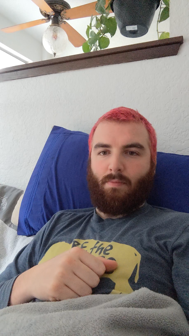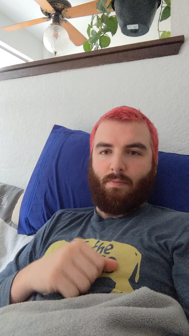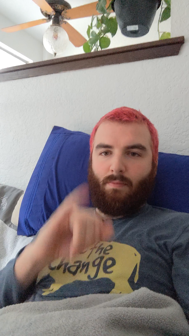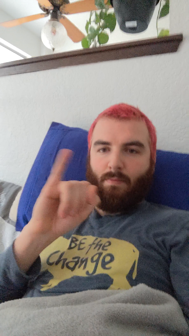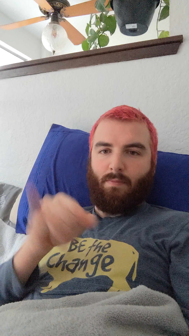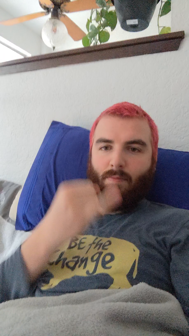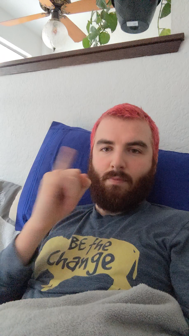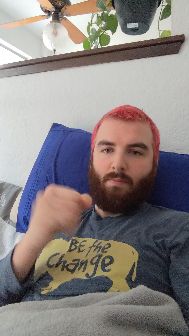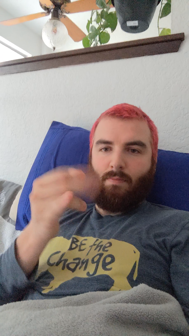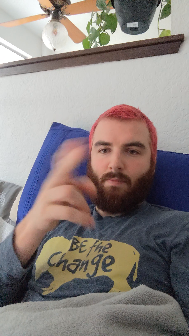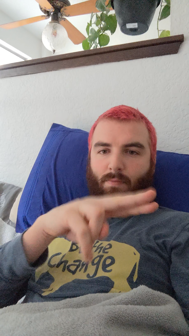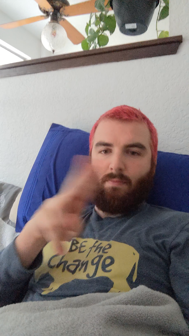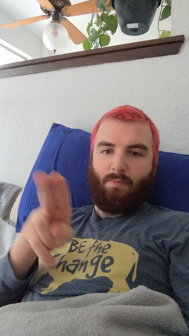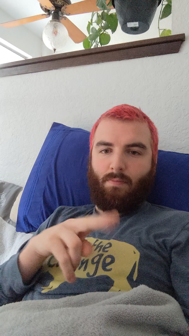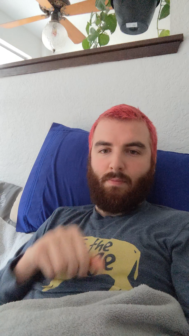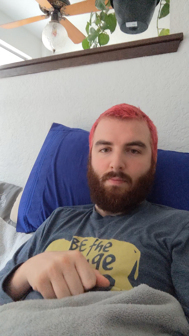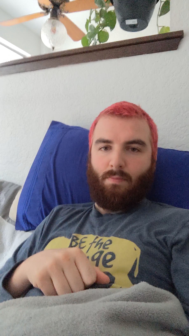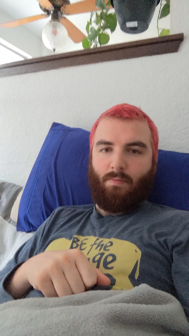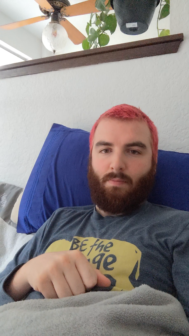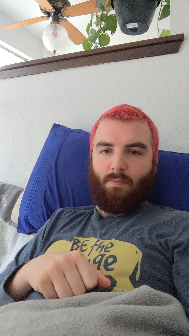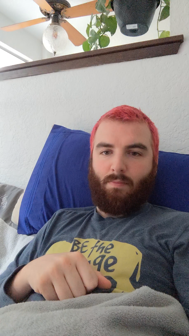jelly